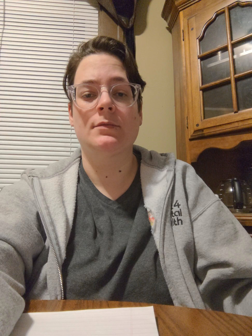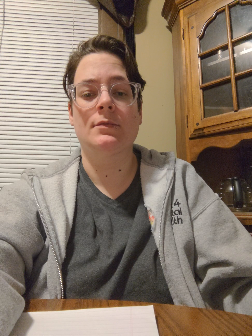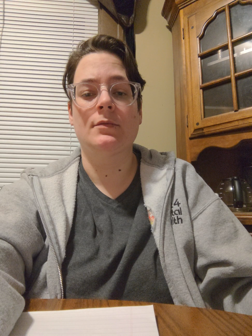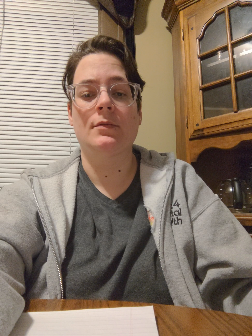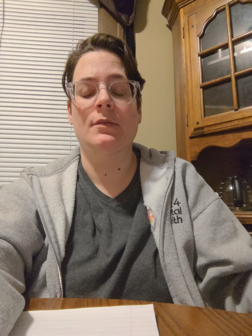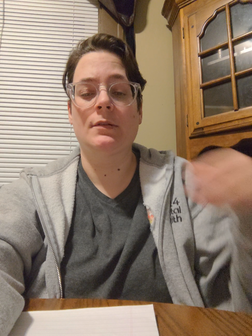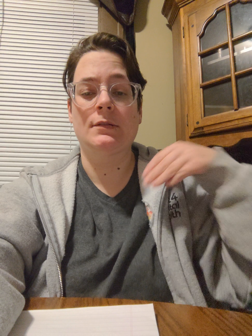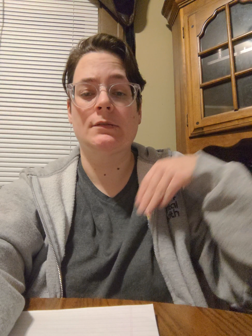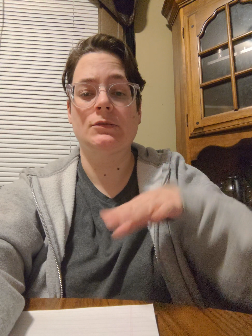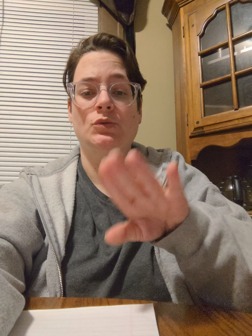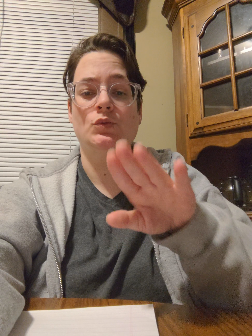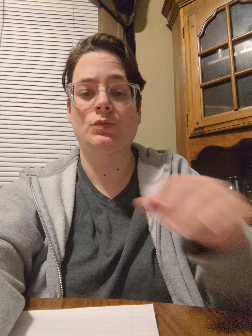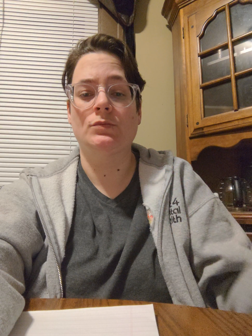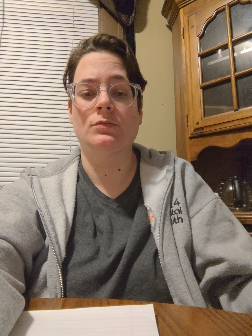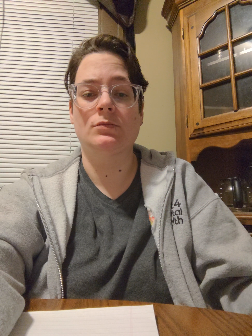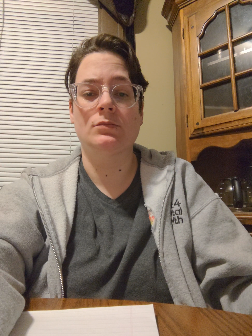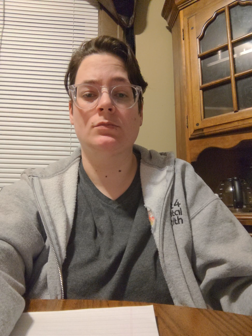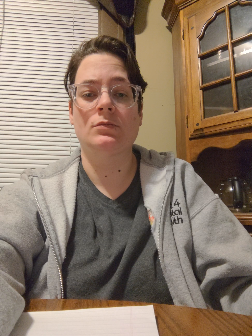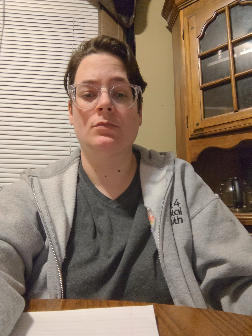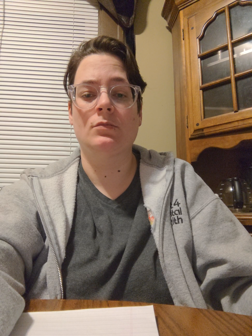into